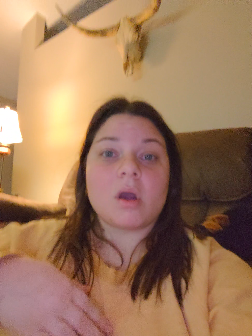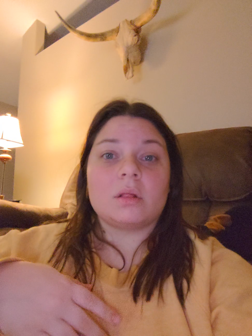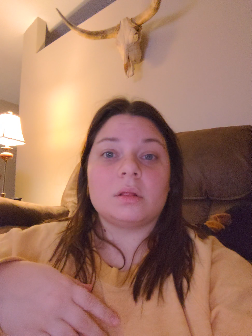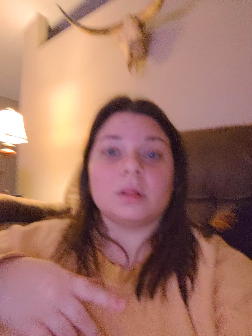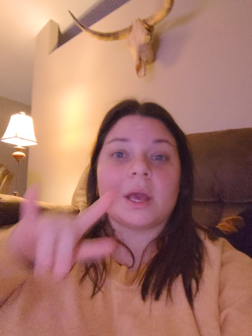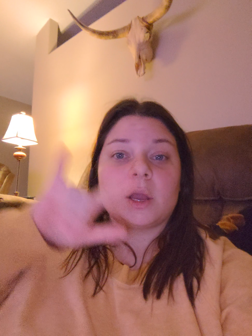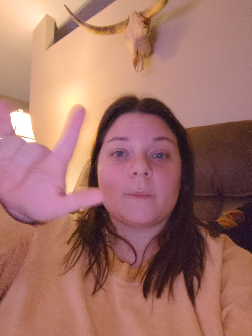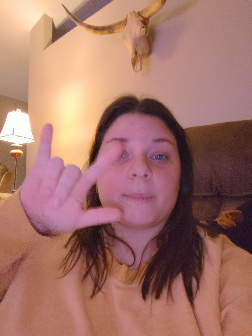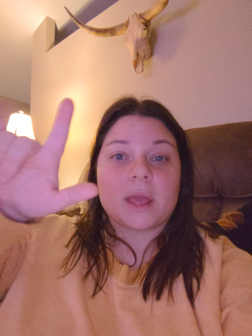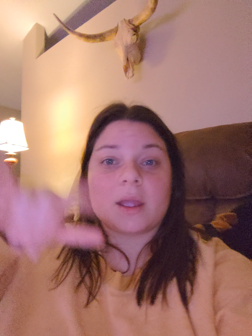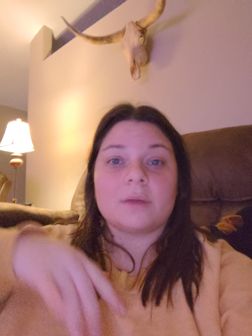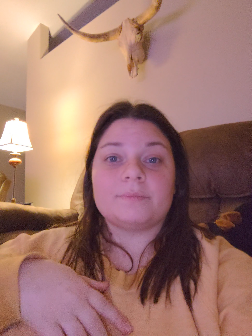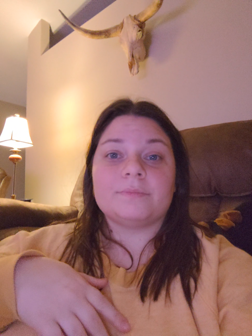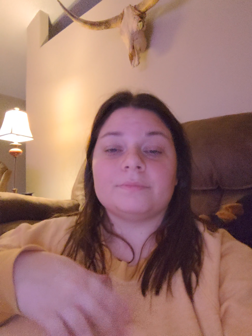airplane